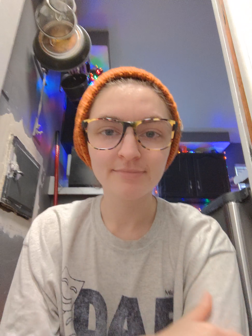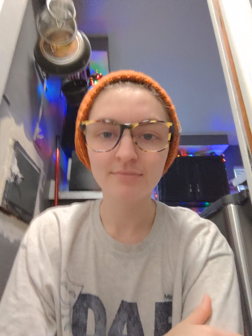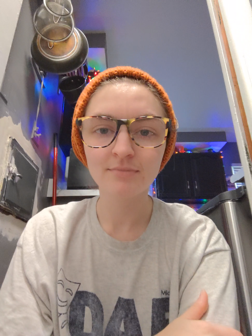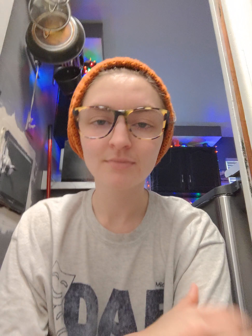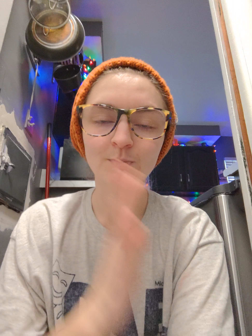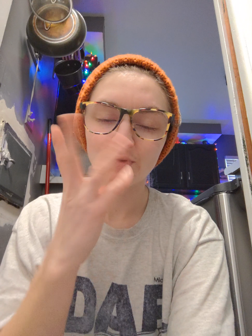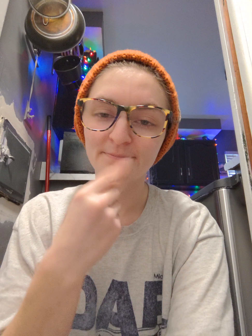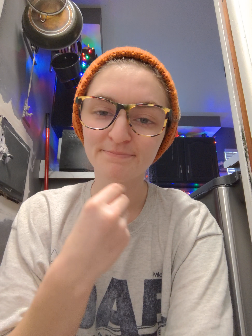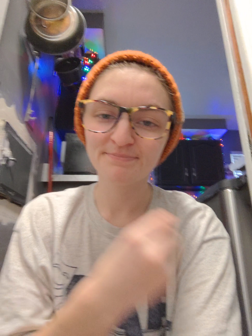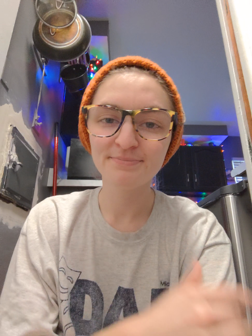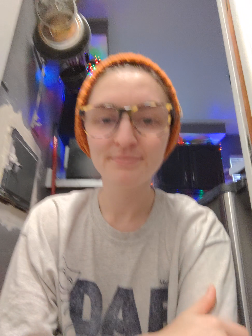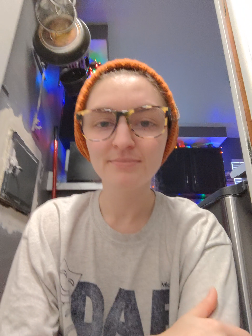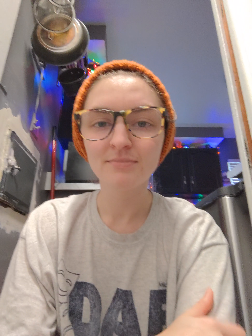pretty